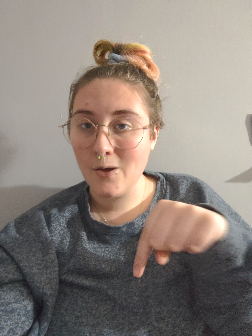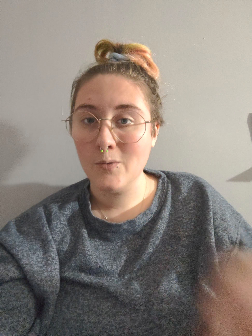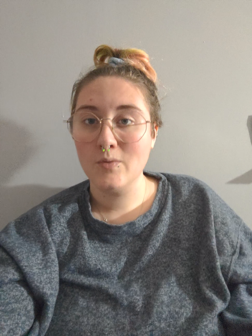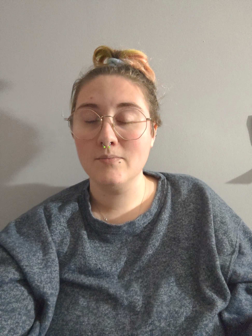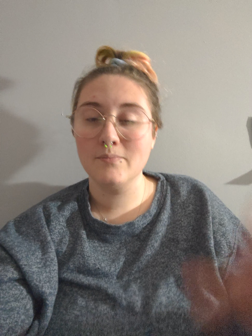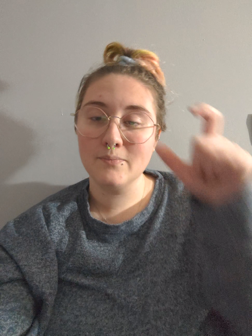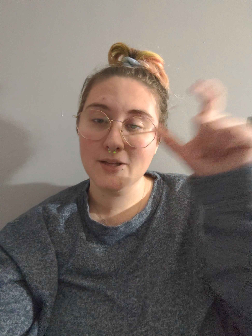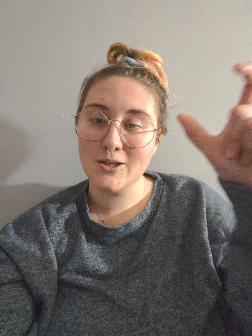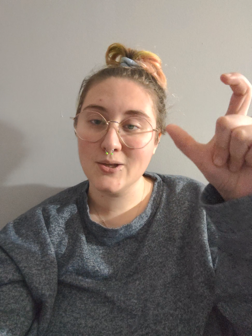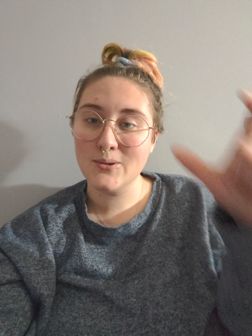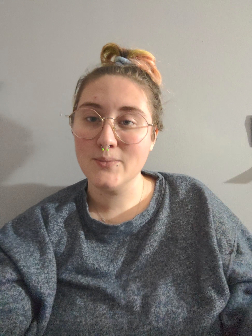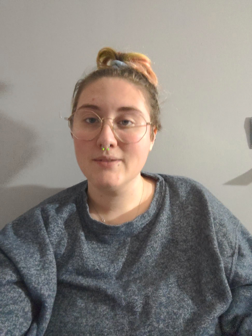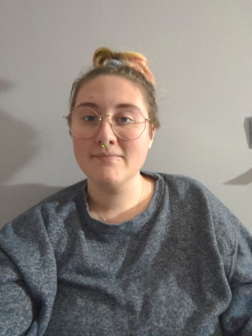moon